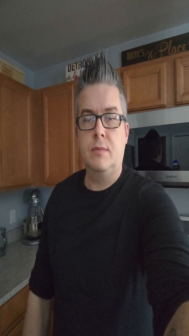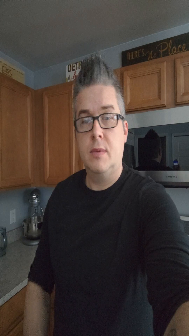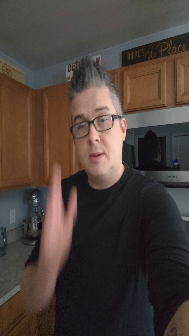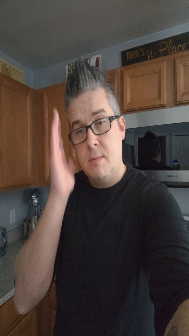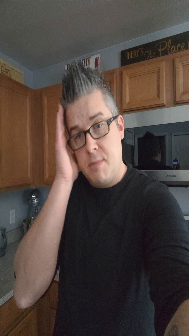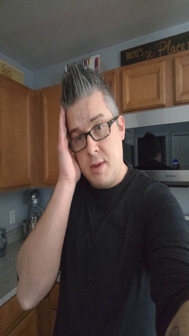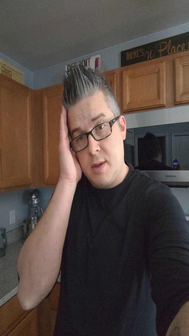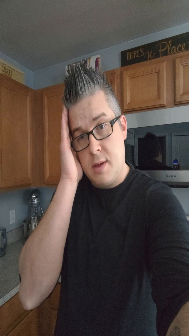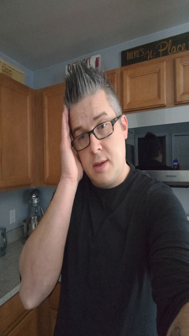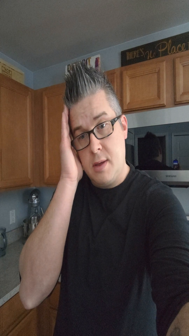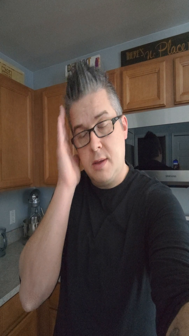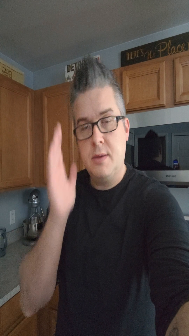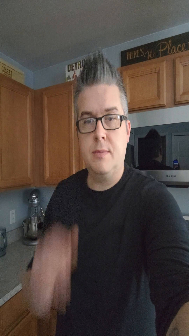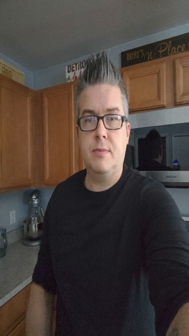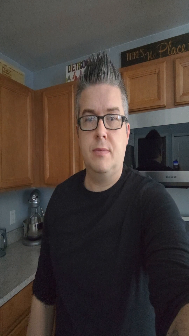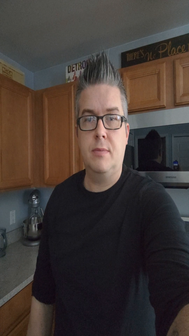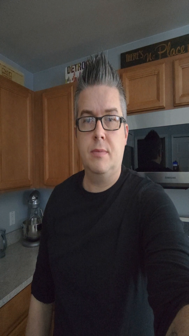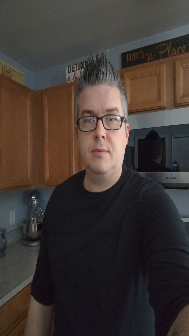bed